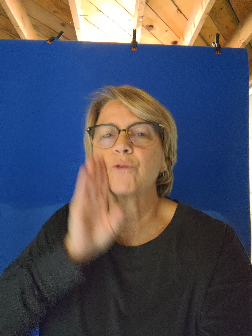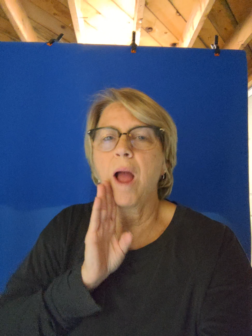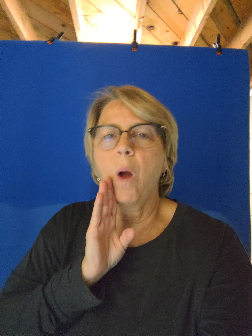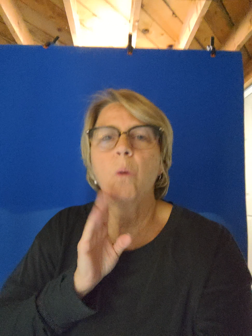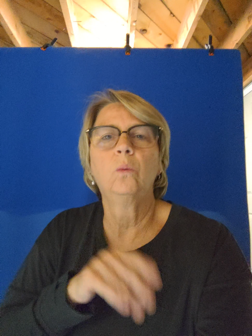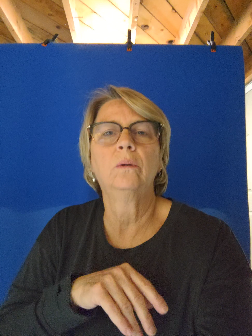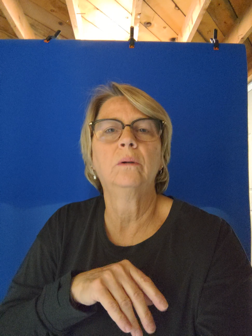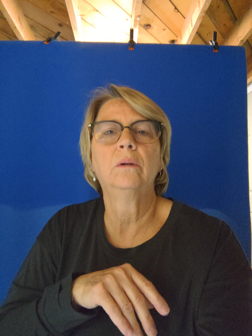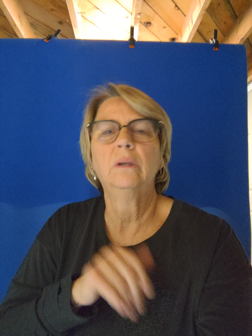brown